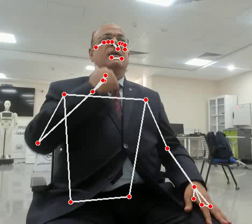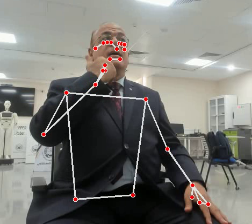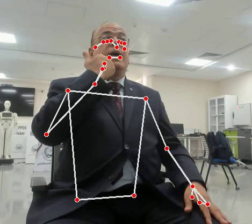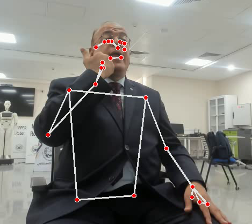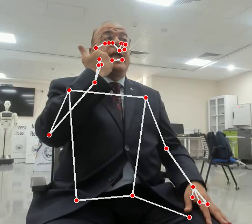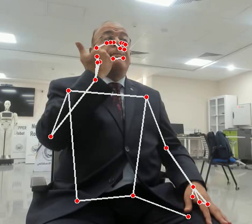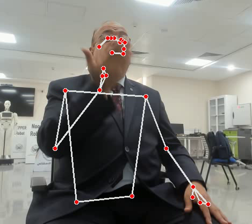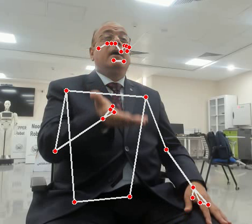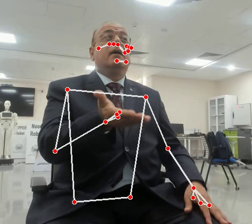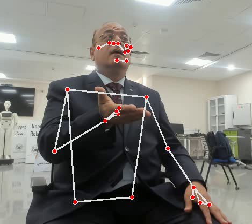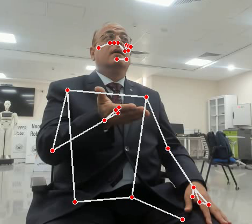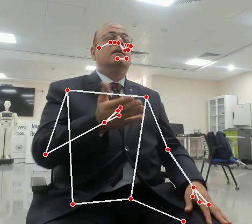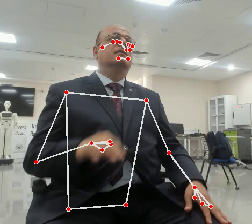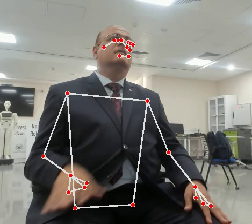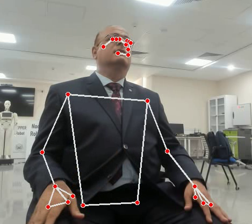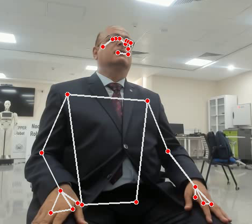3ieb